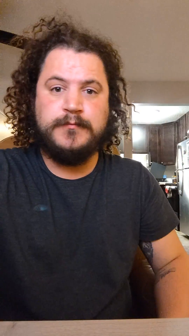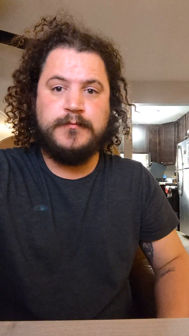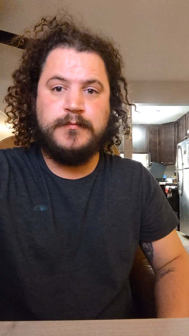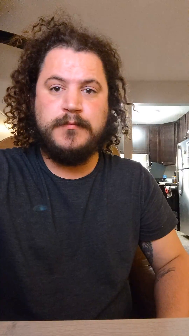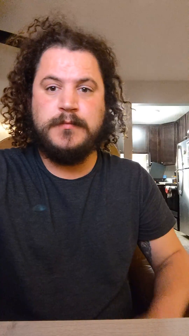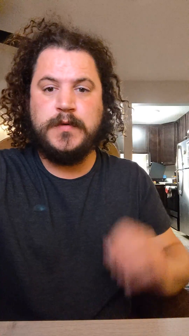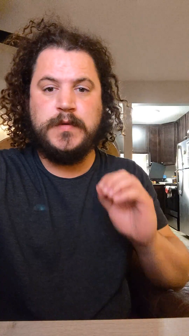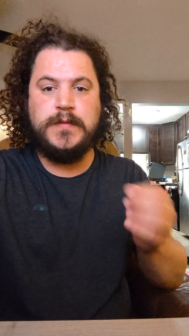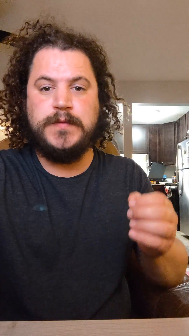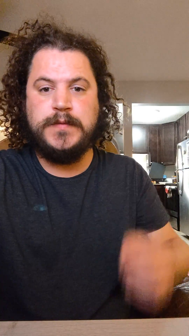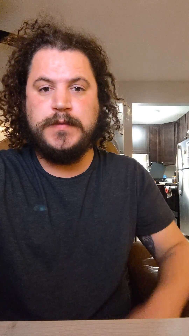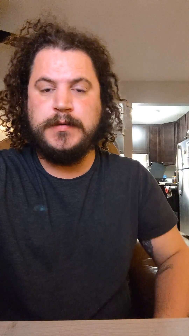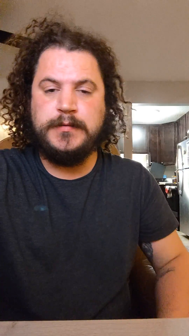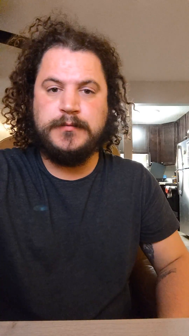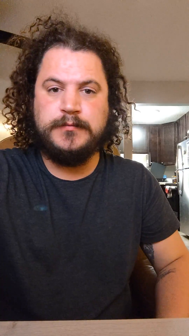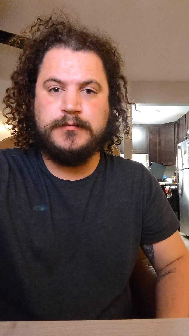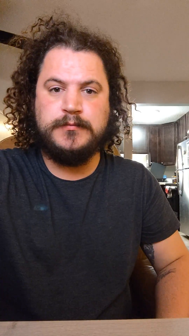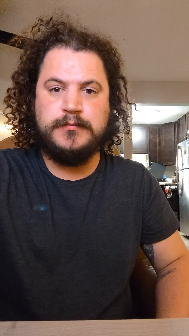none